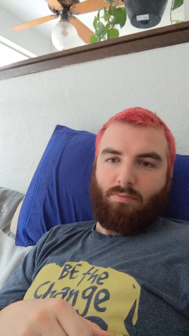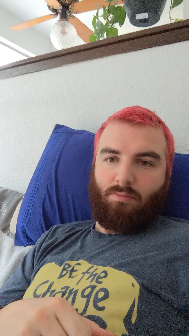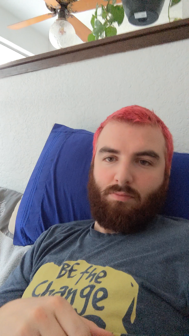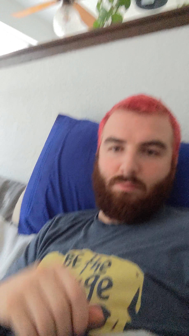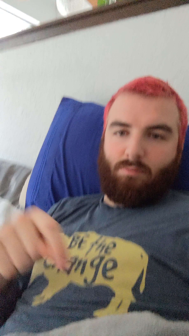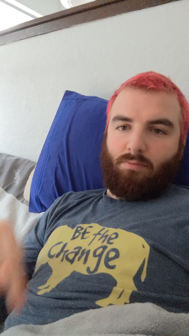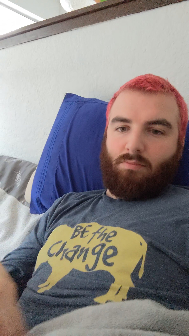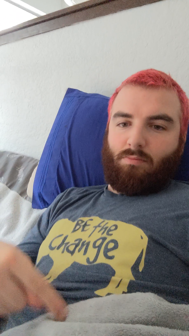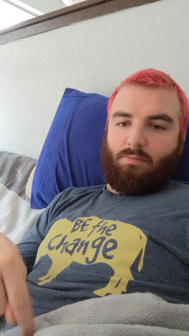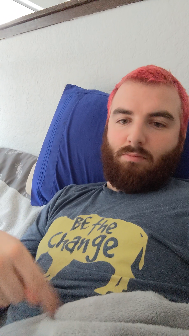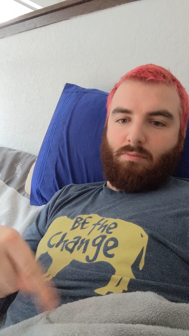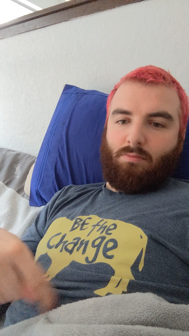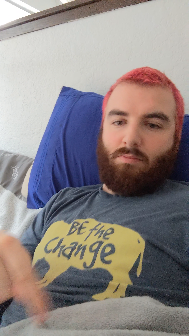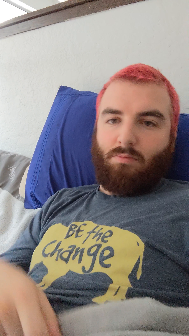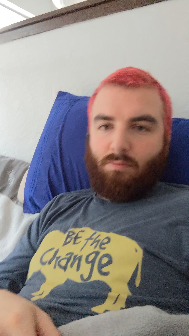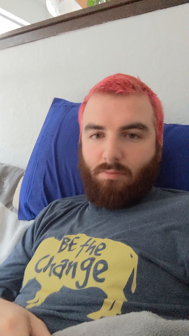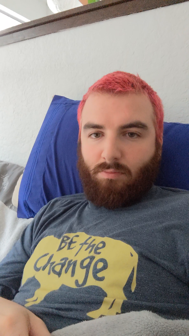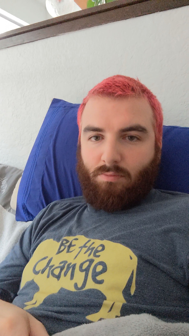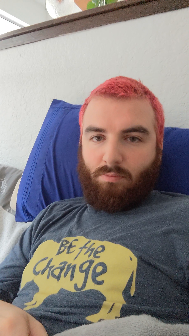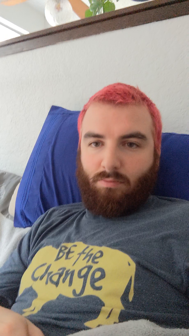belly button